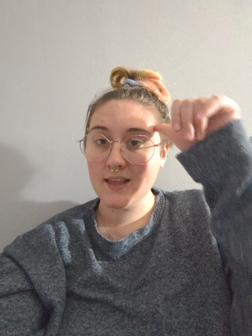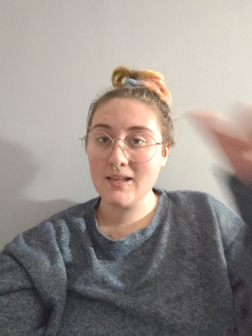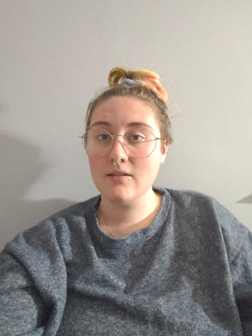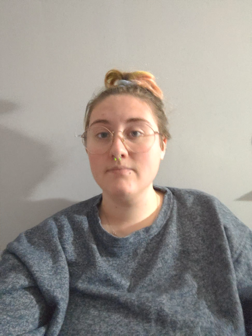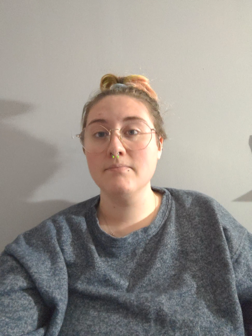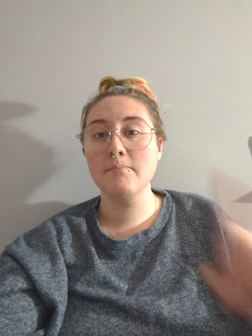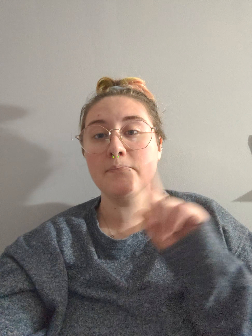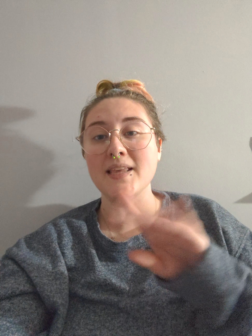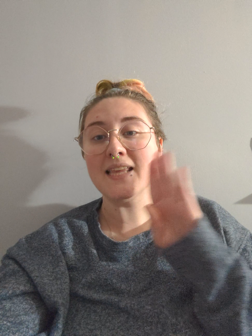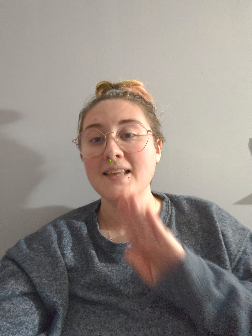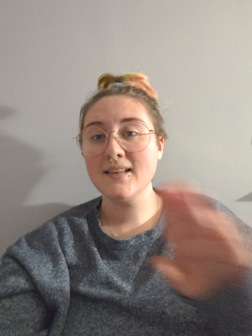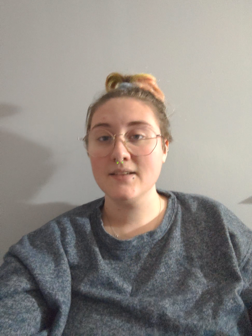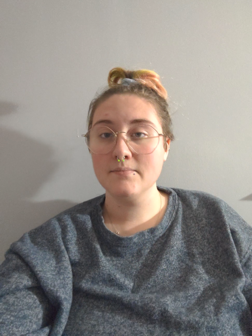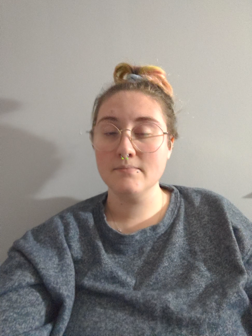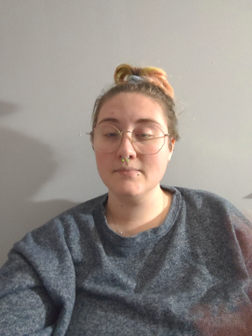bee